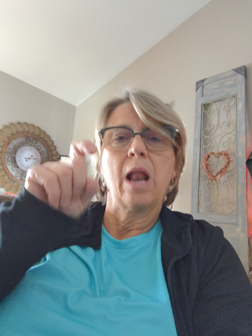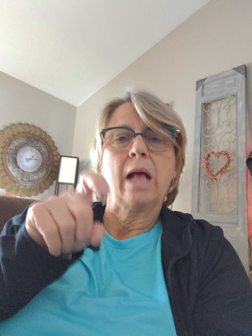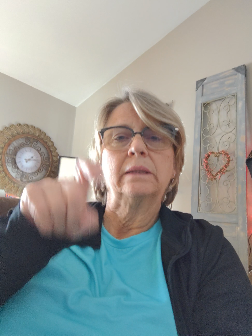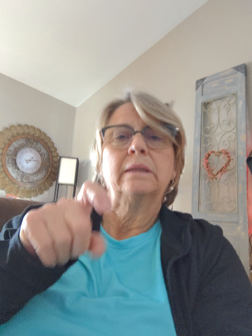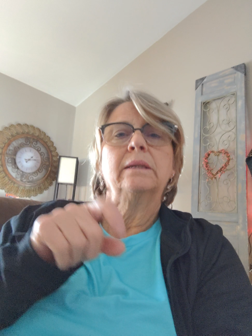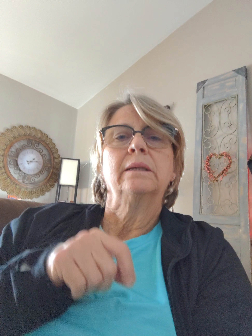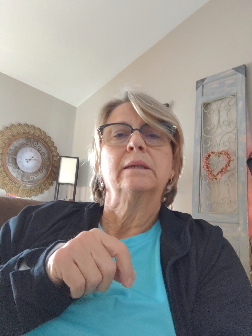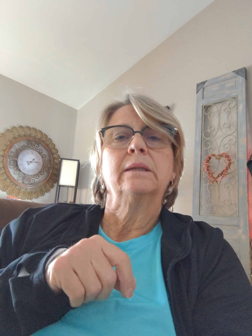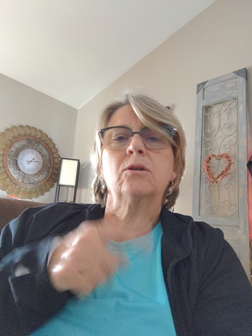closet